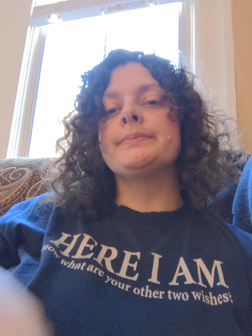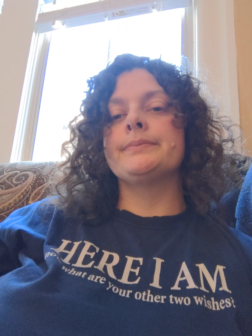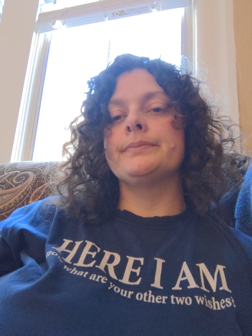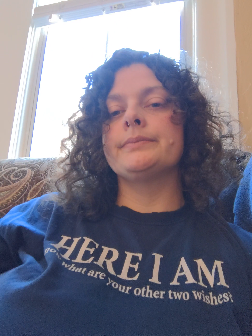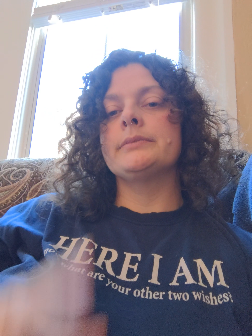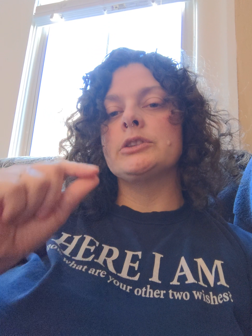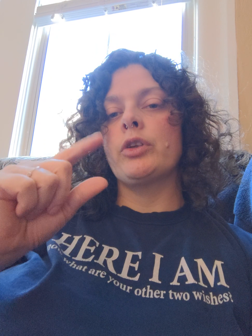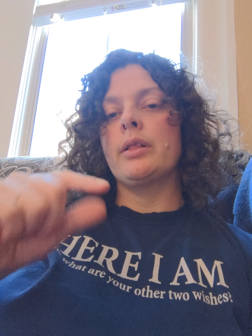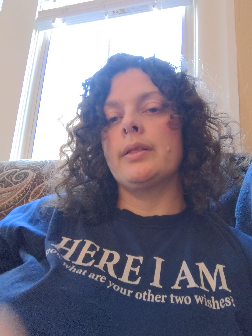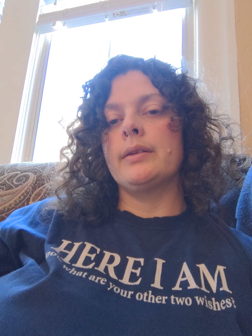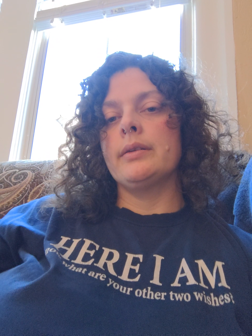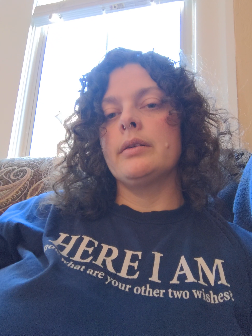cereal